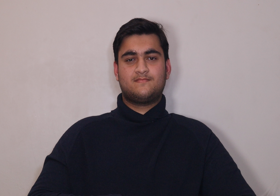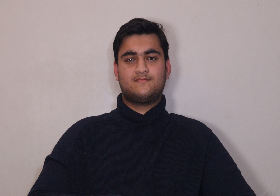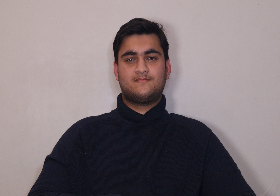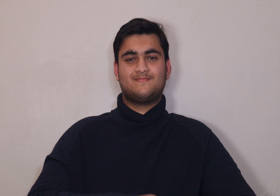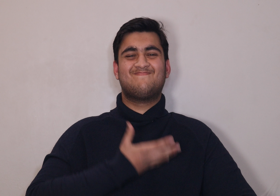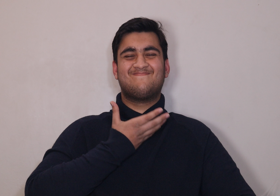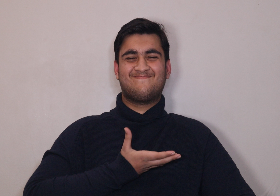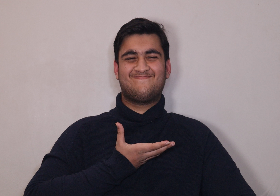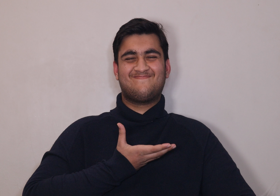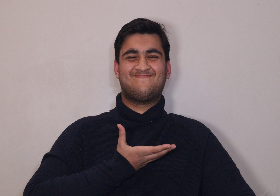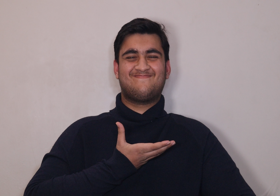glad